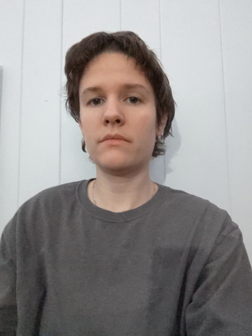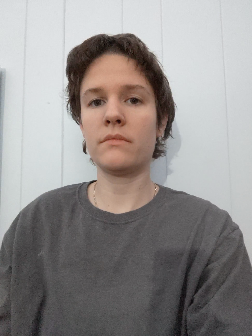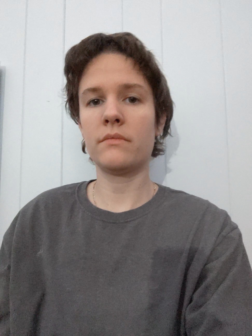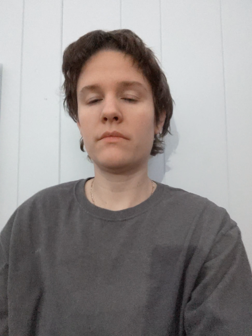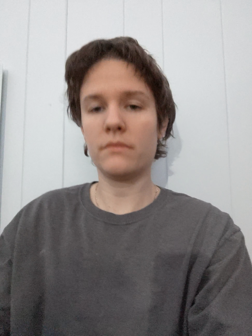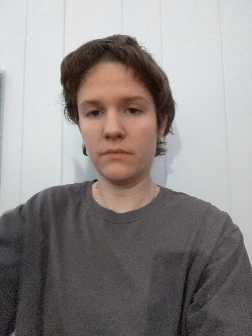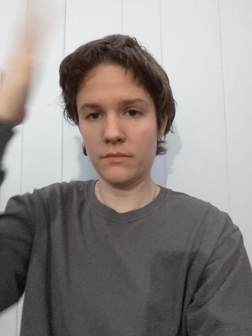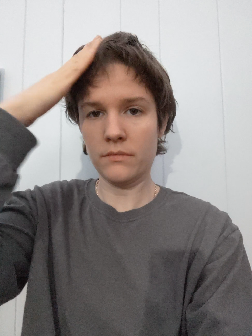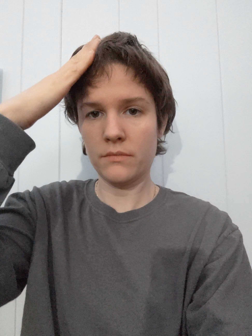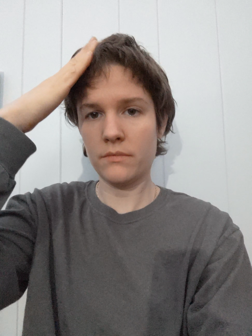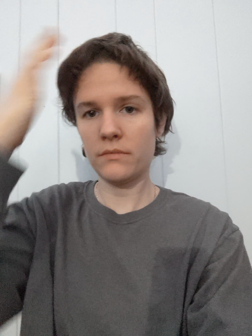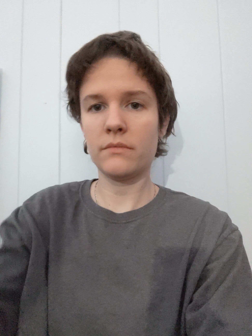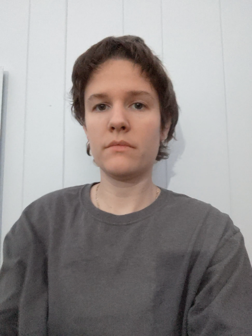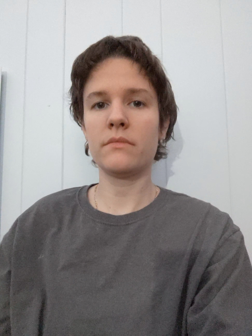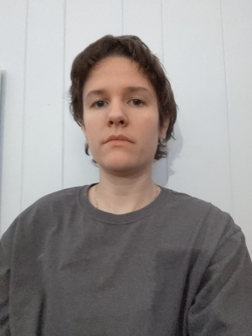hat